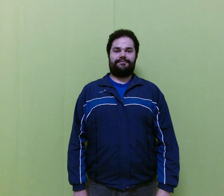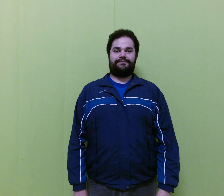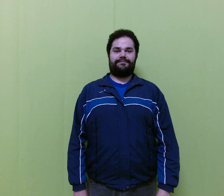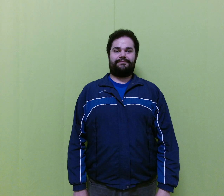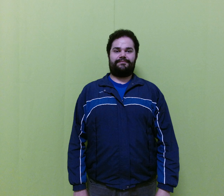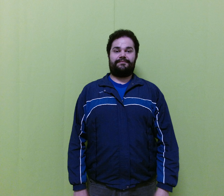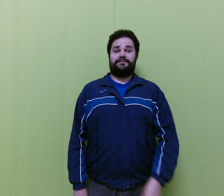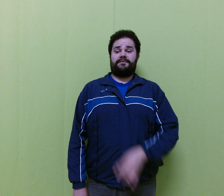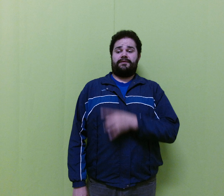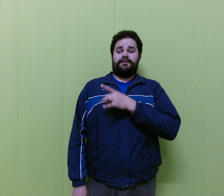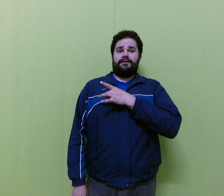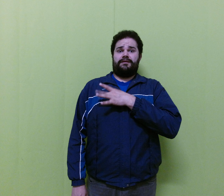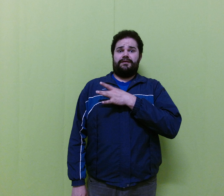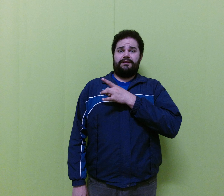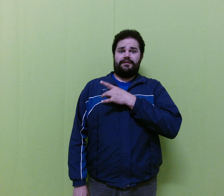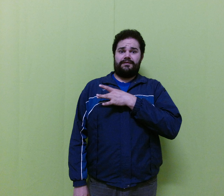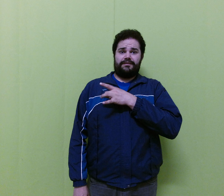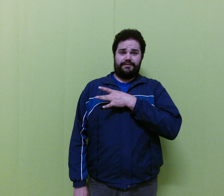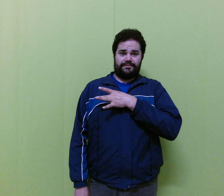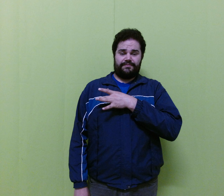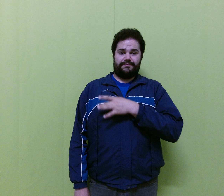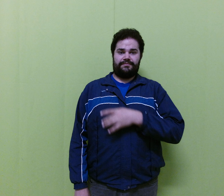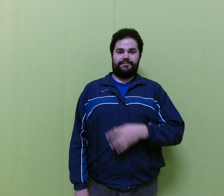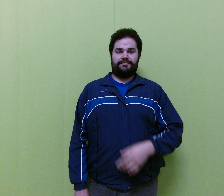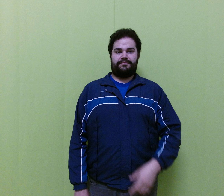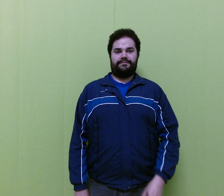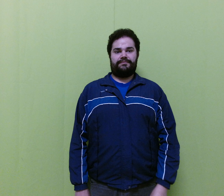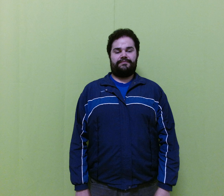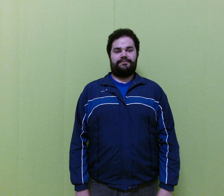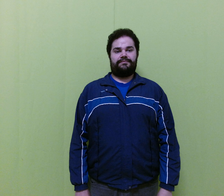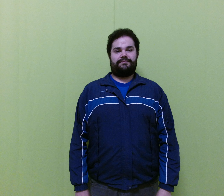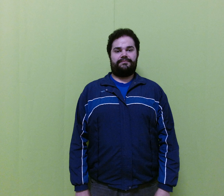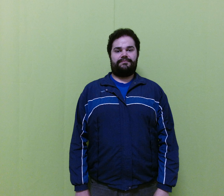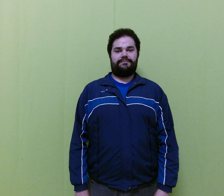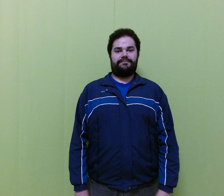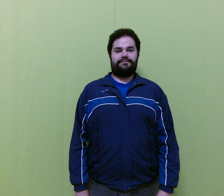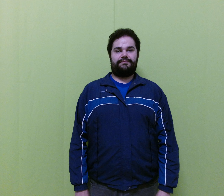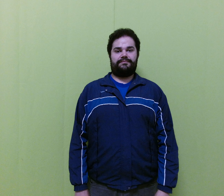medo